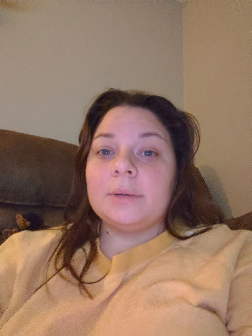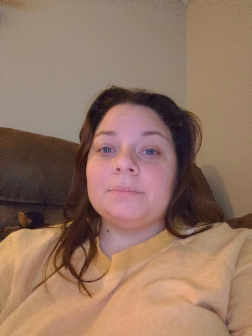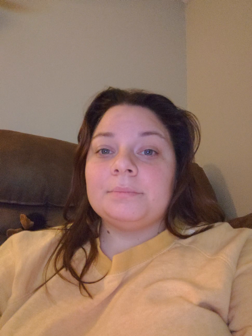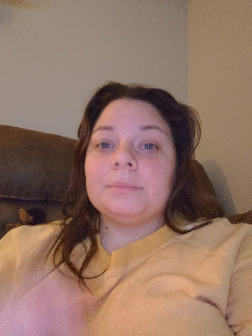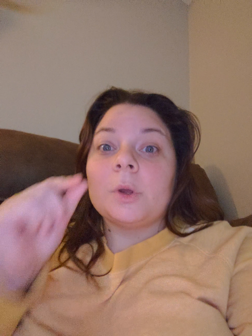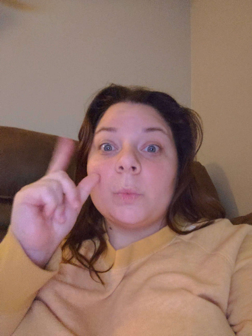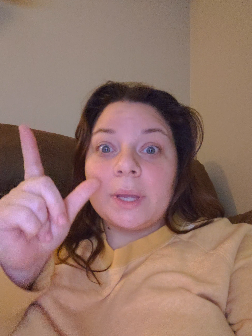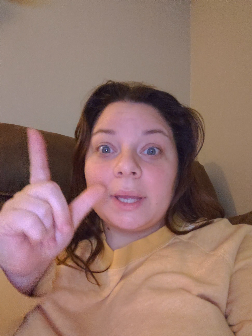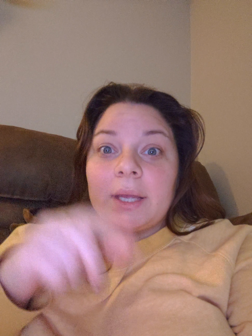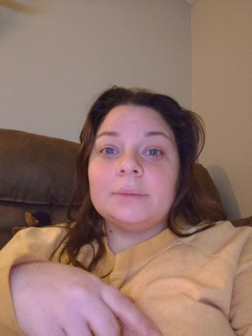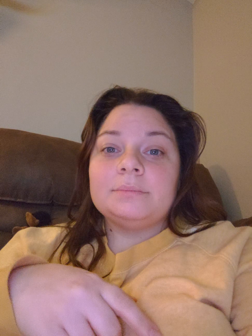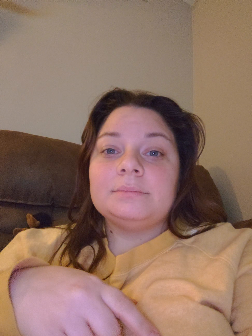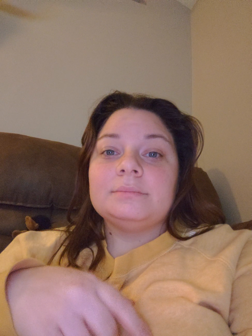awake